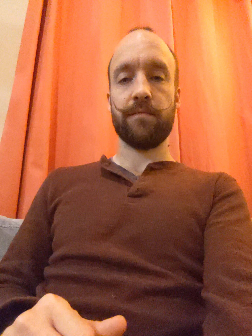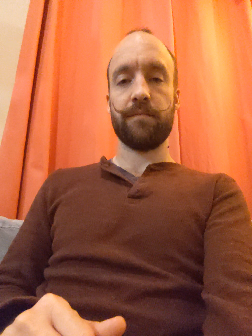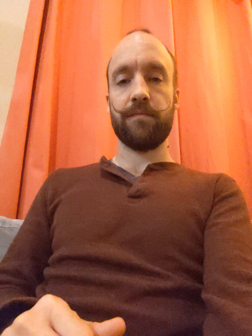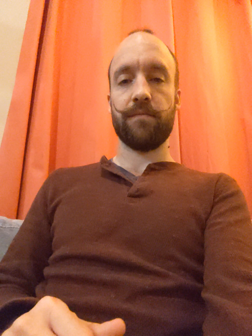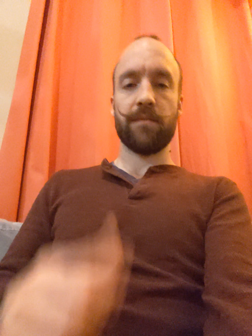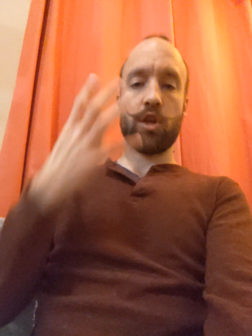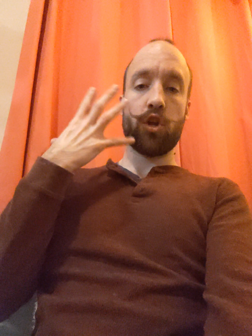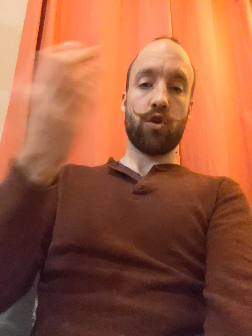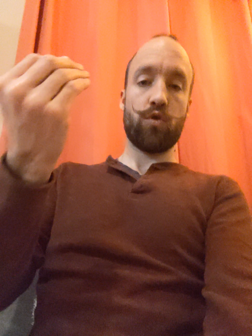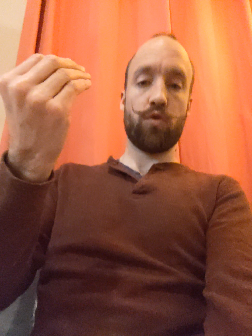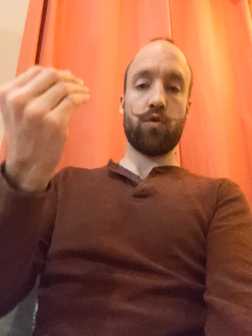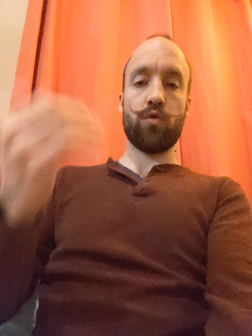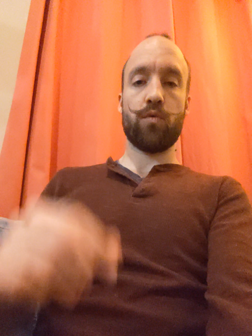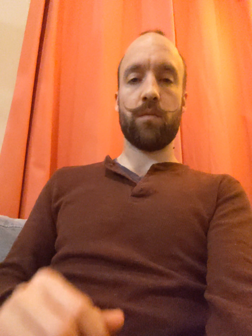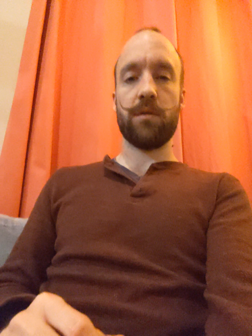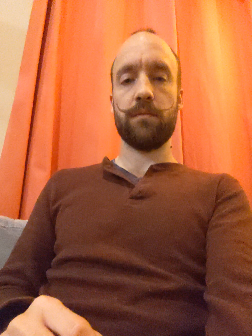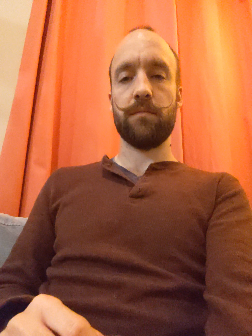go